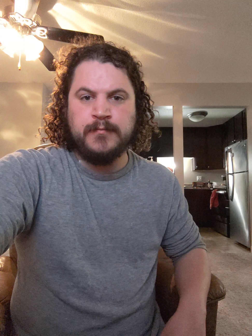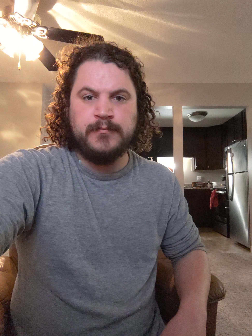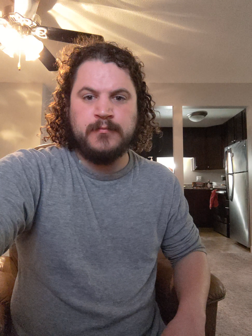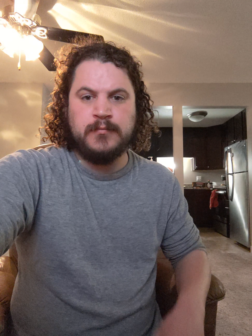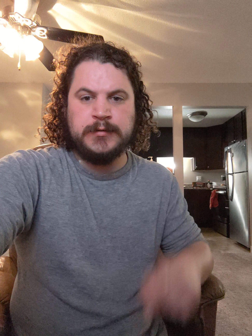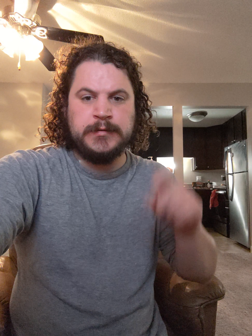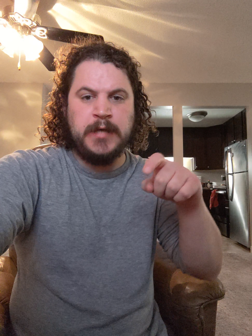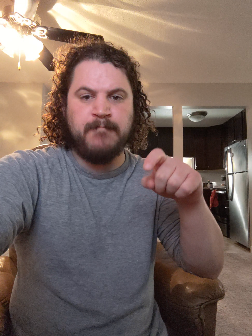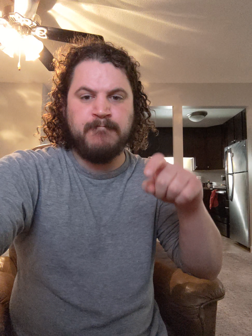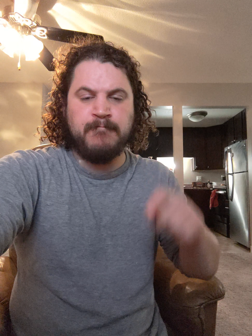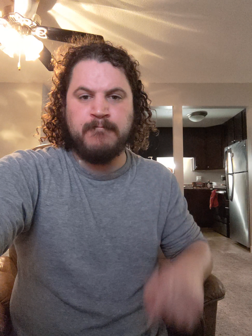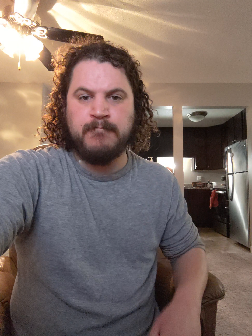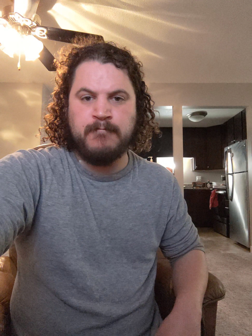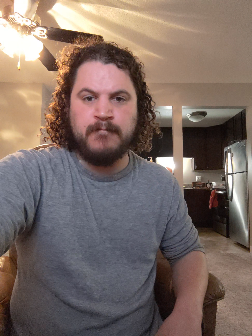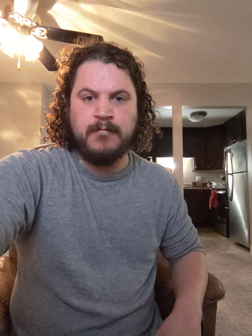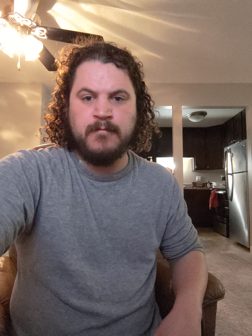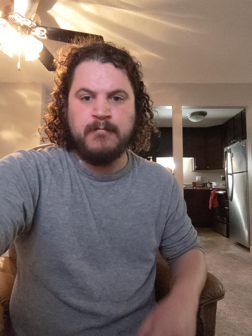time